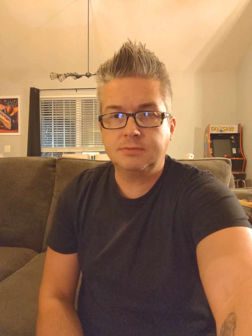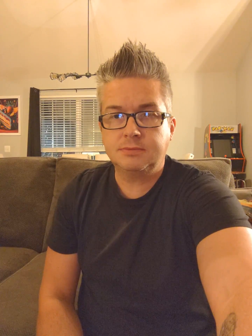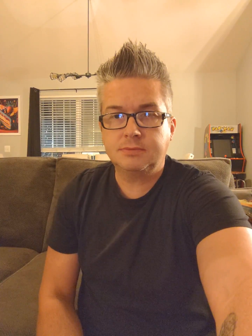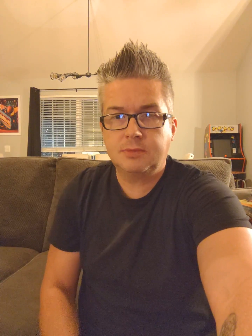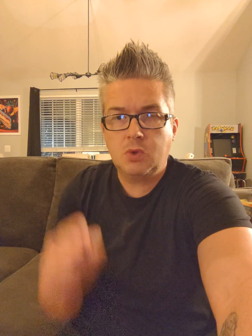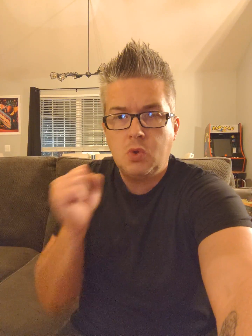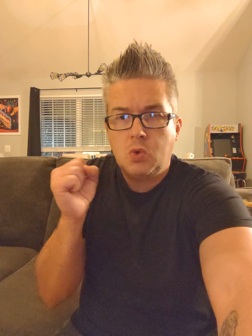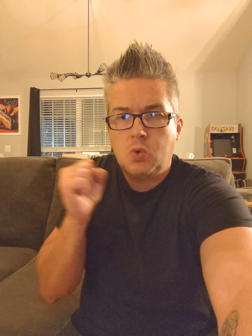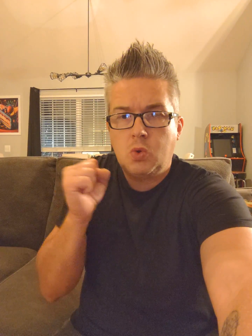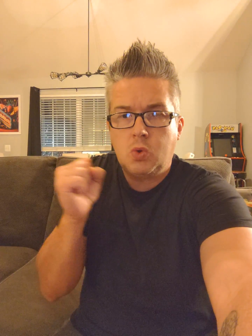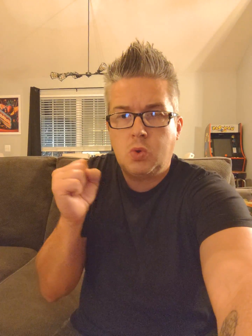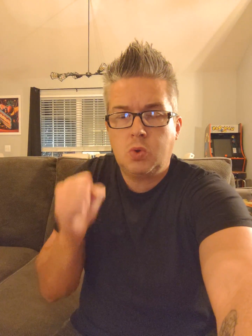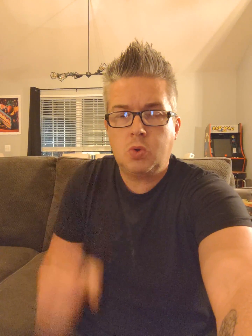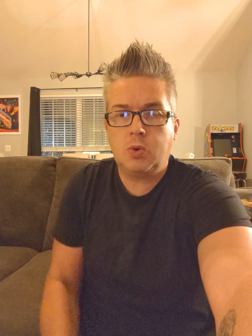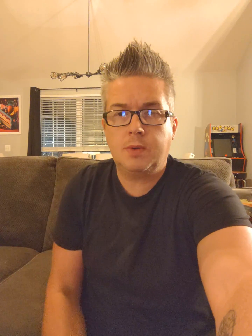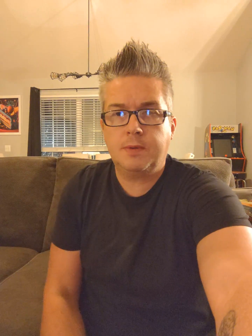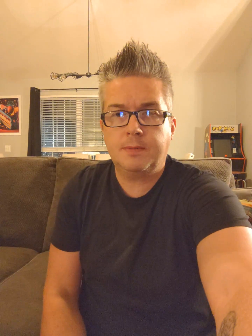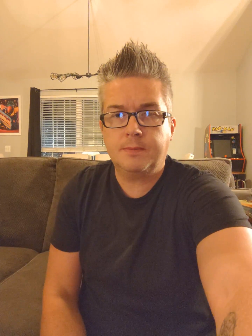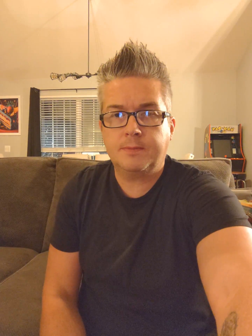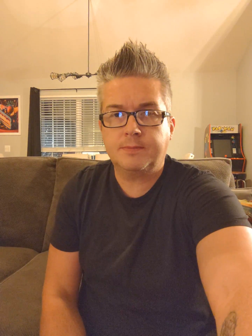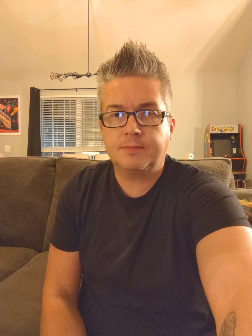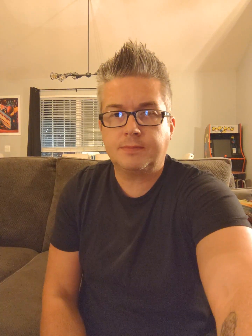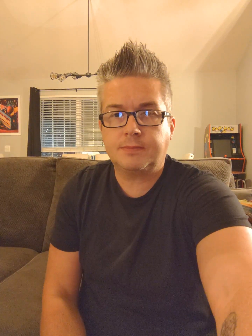cold